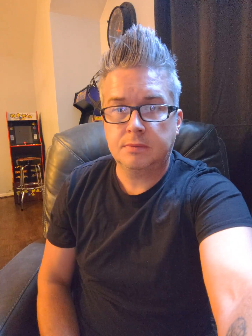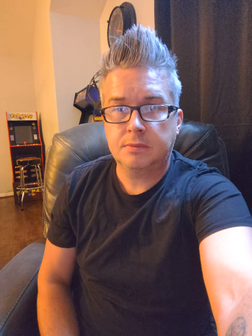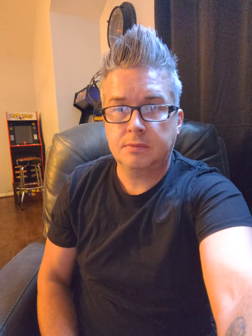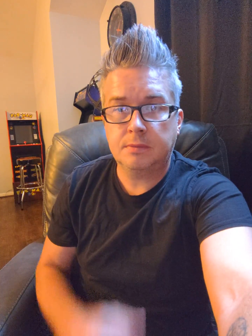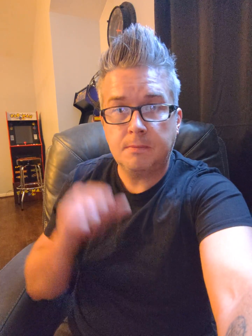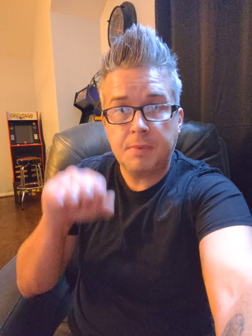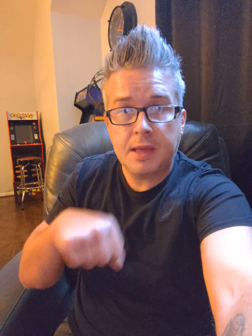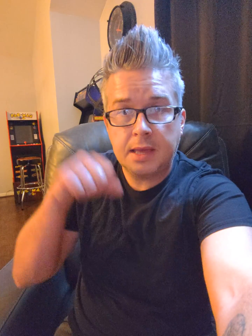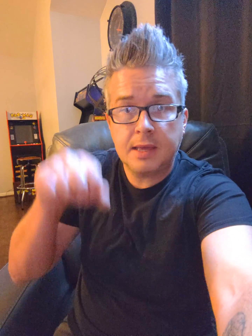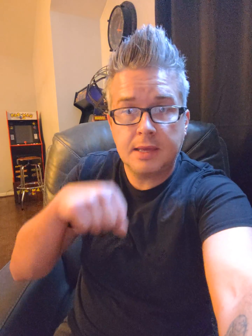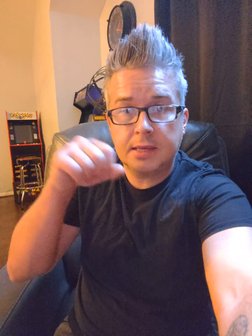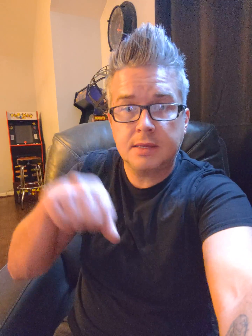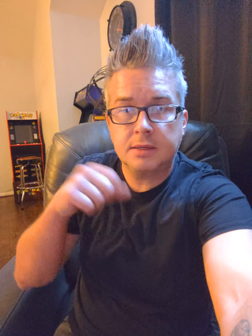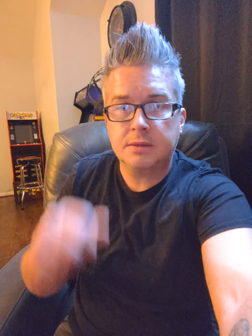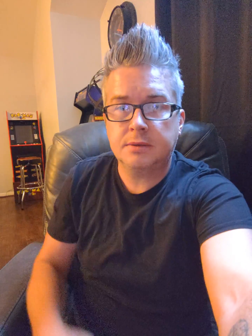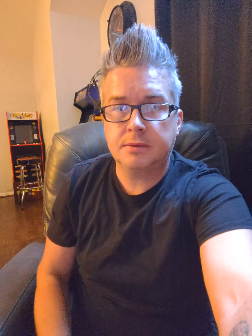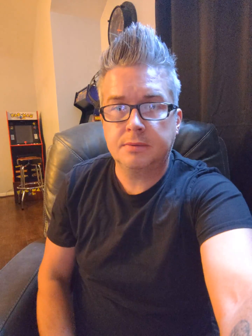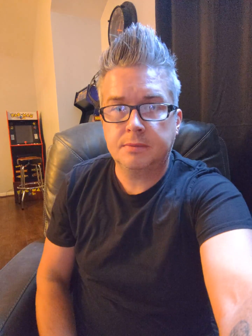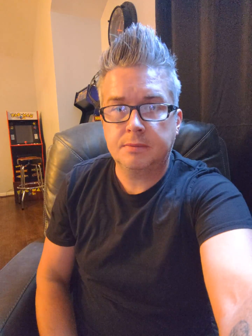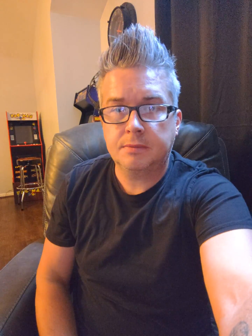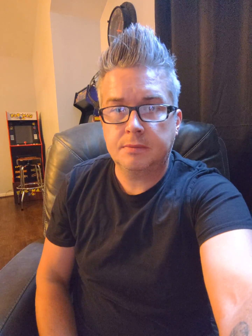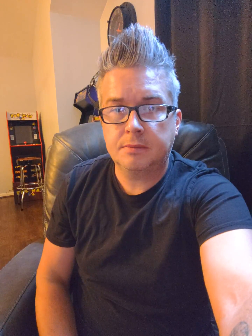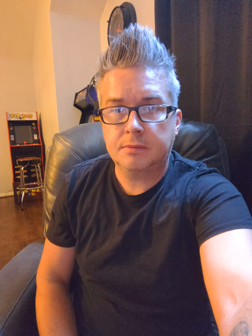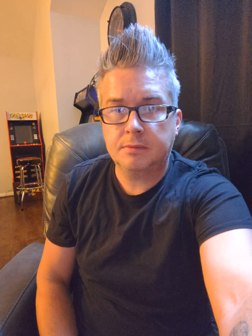bicycle